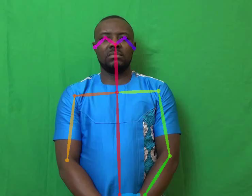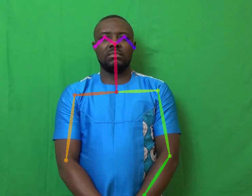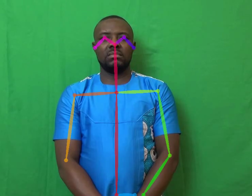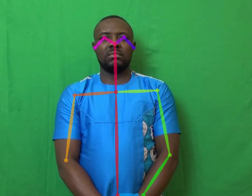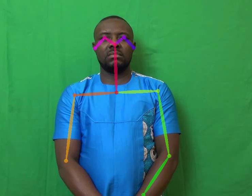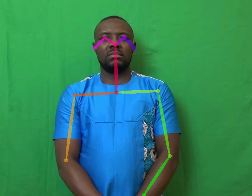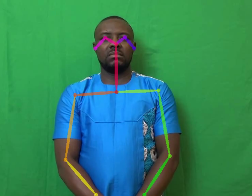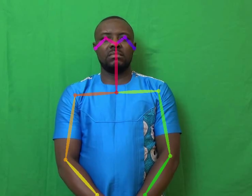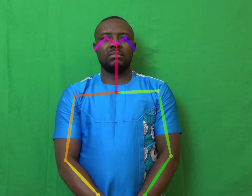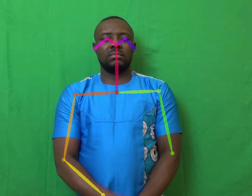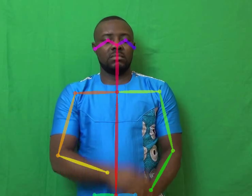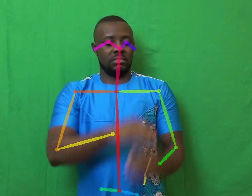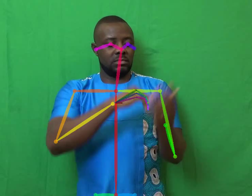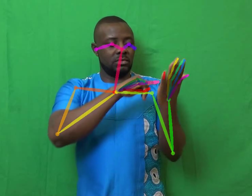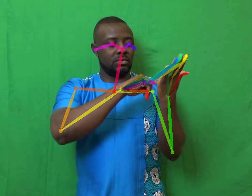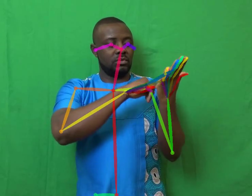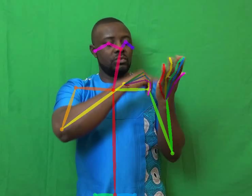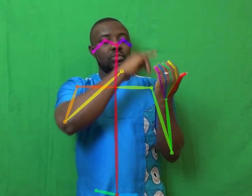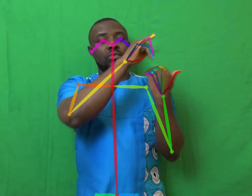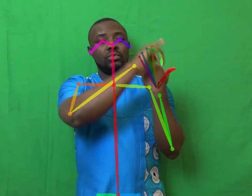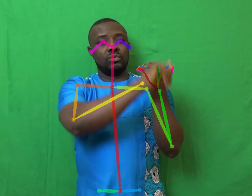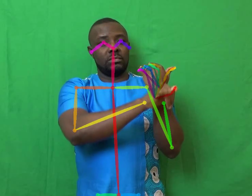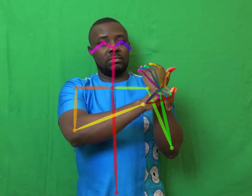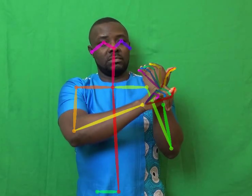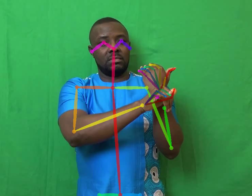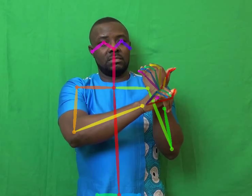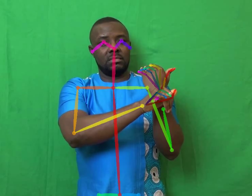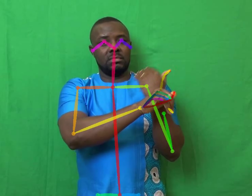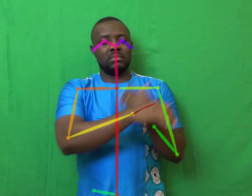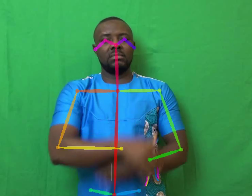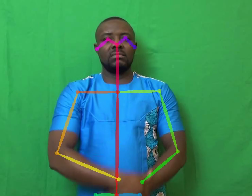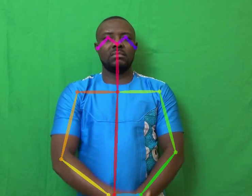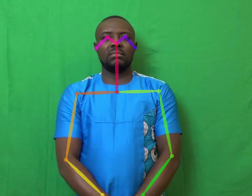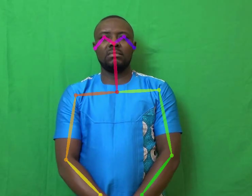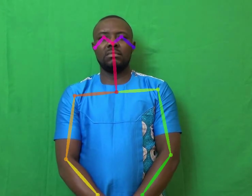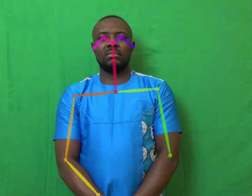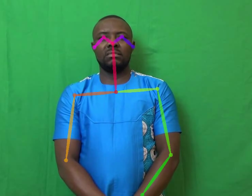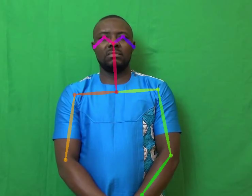July